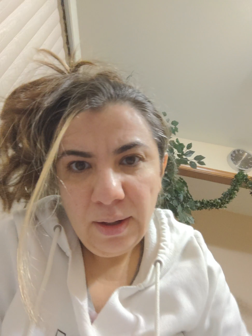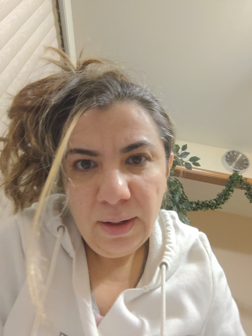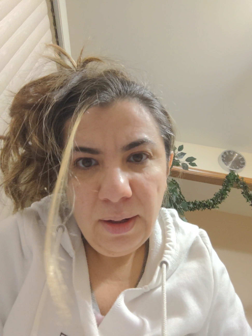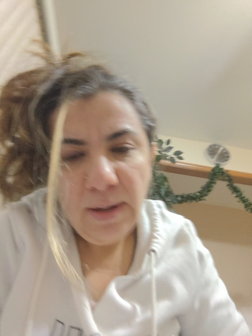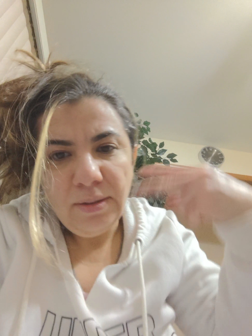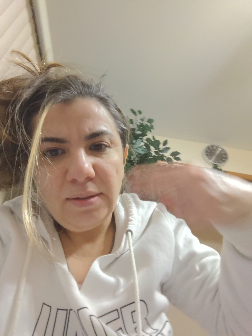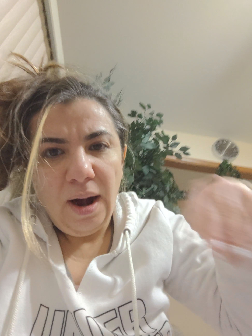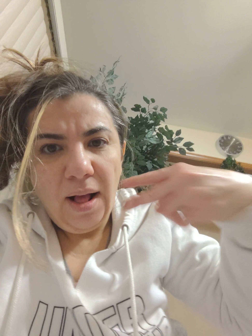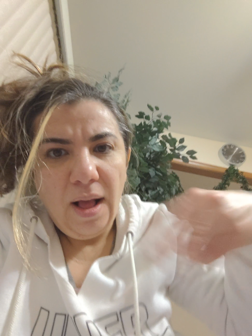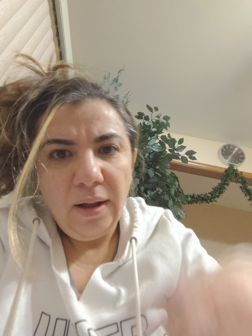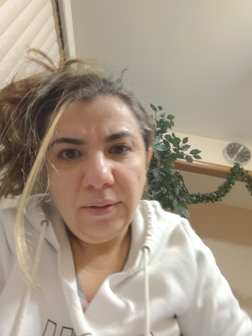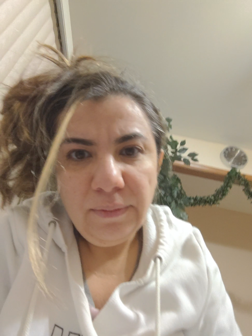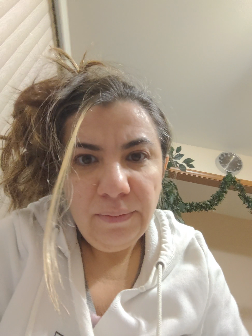dance